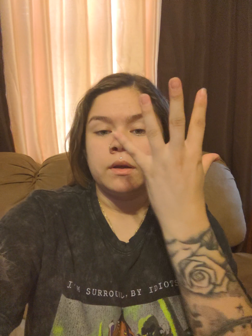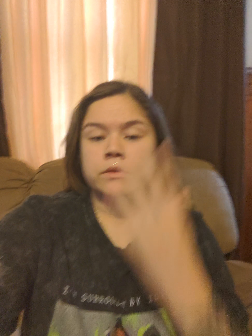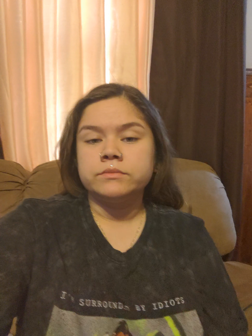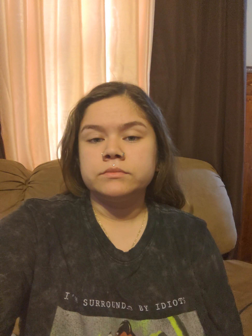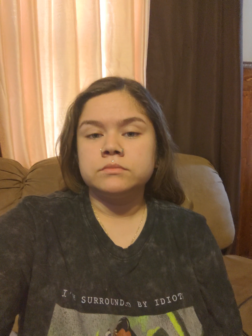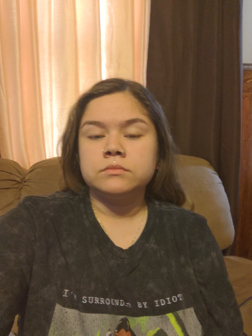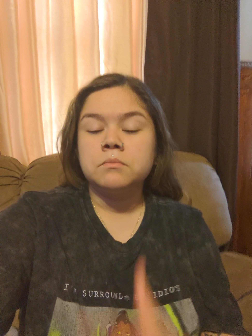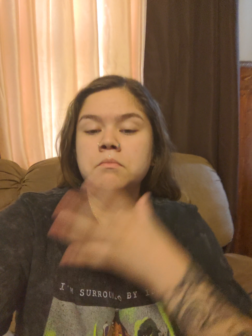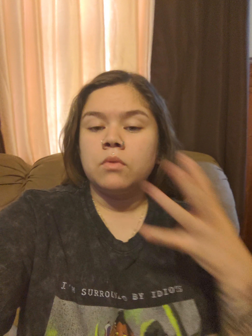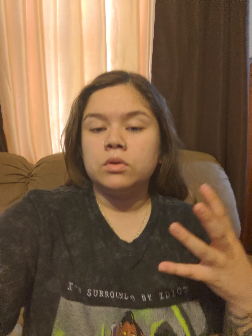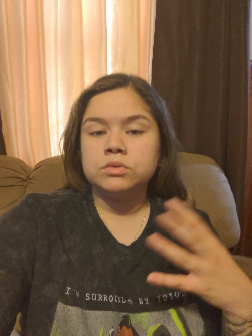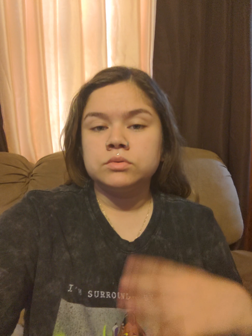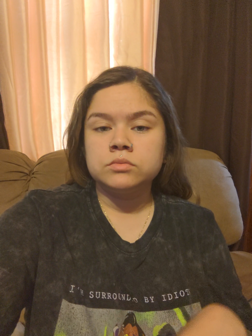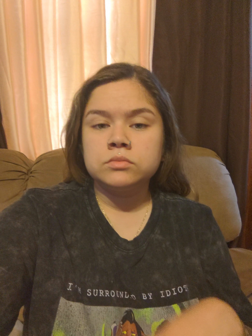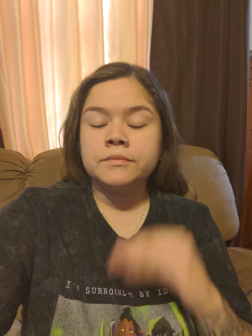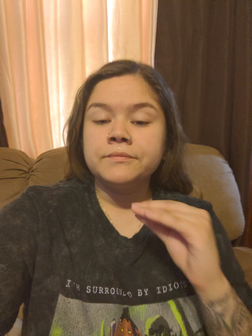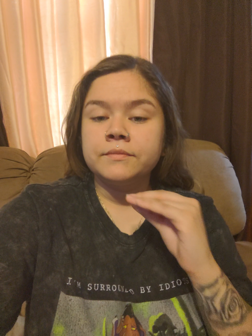much